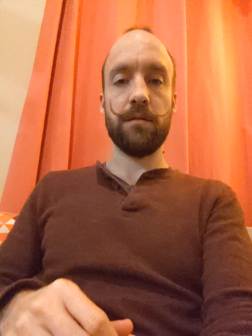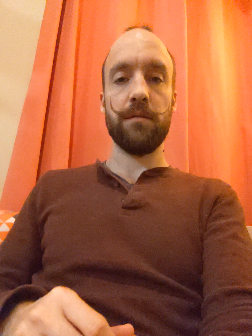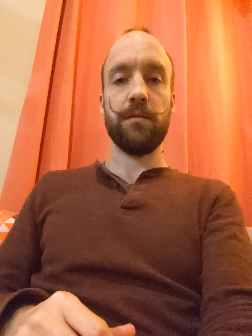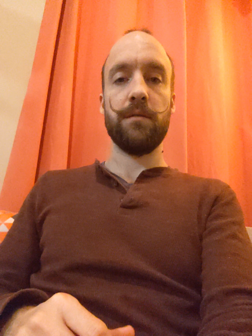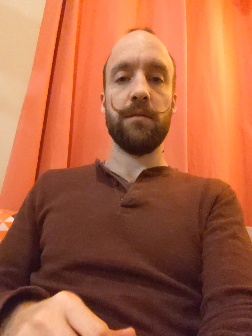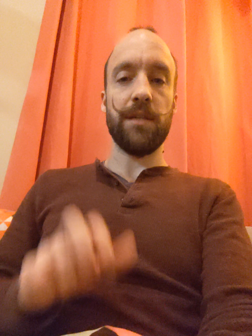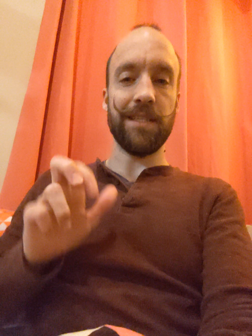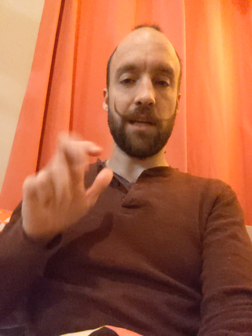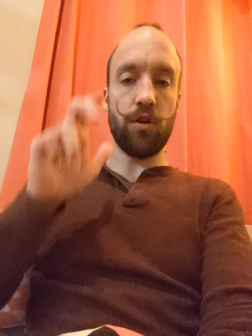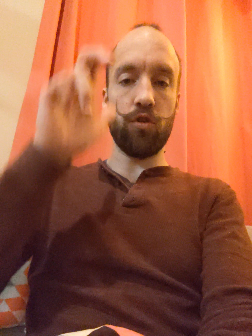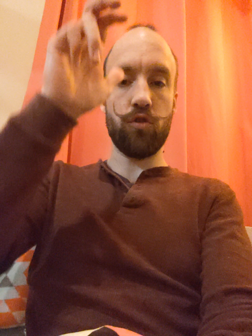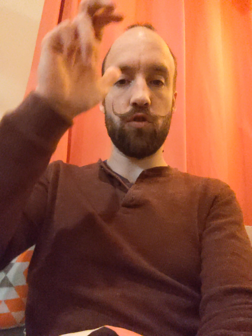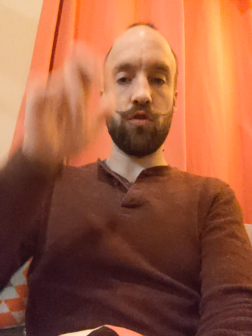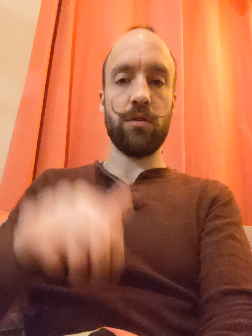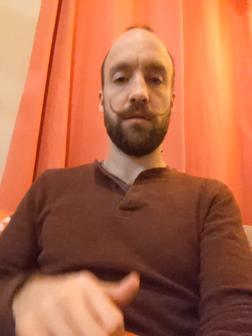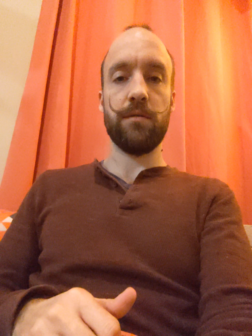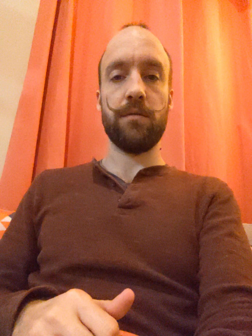stairs